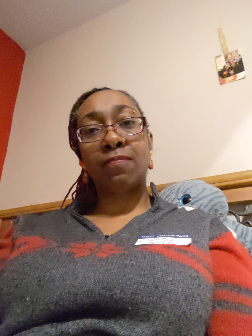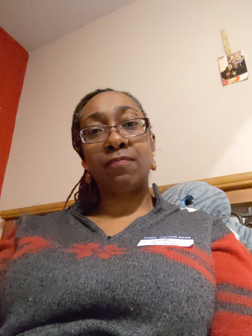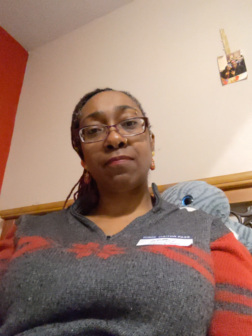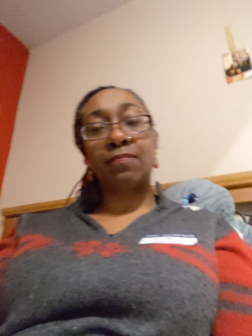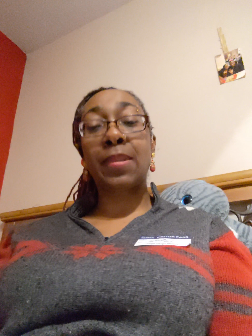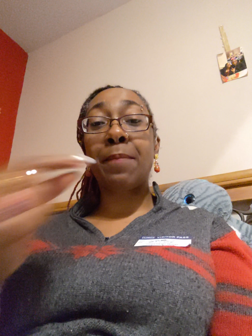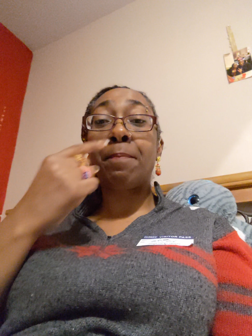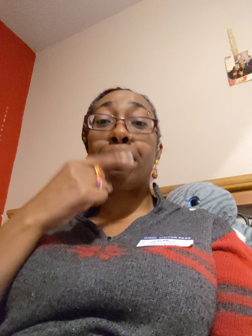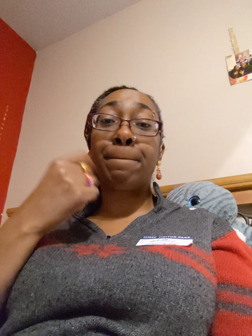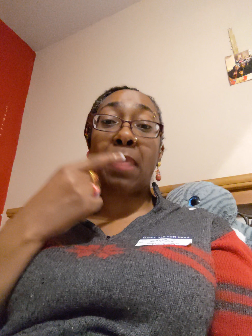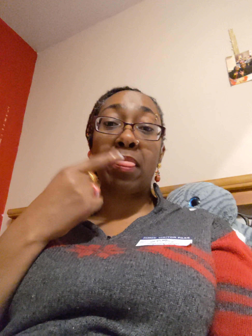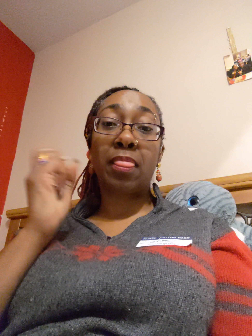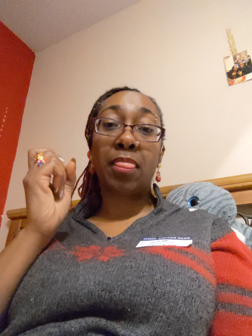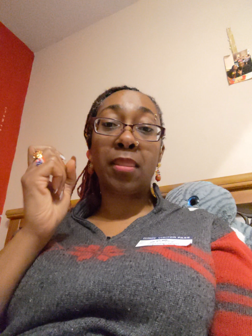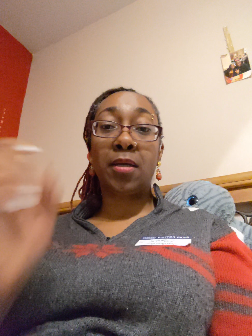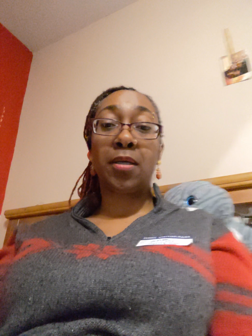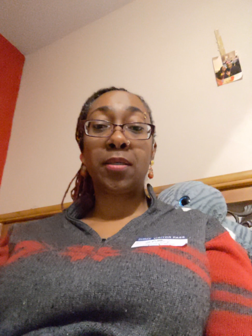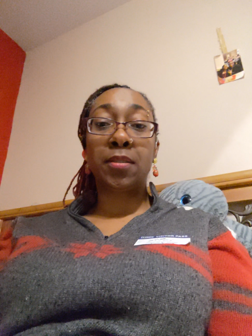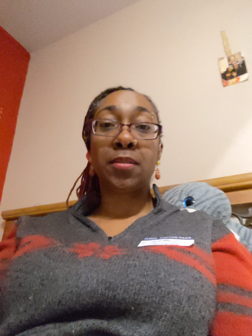mouth